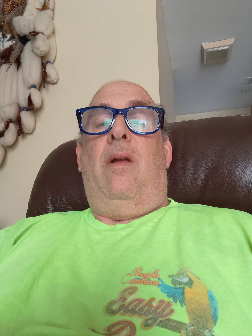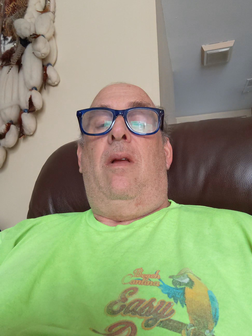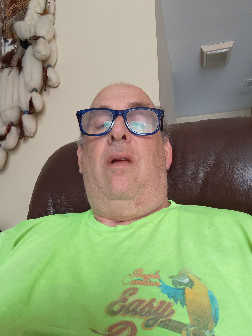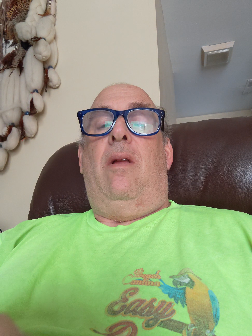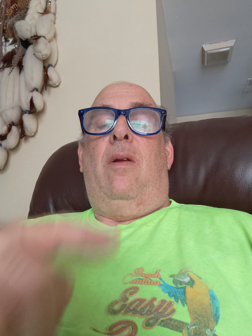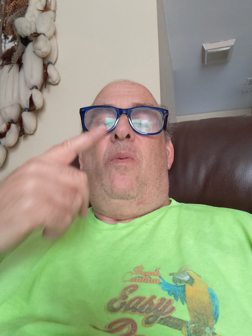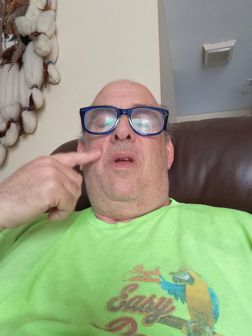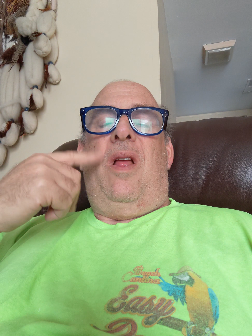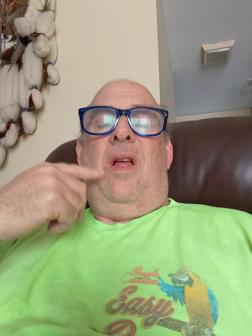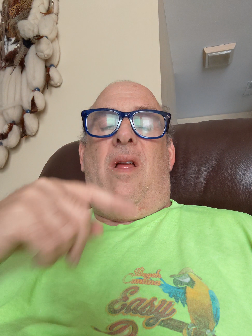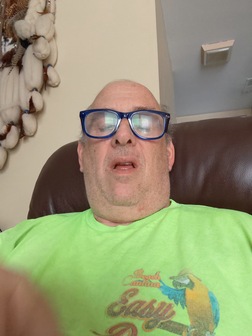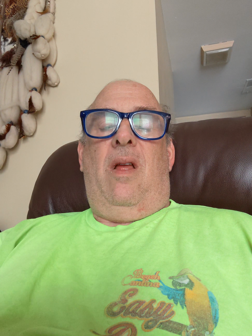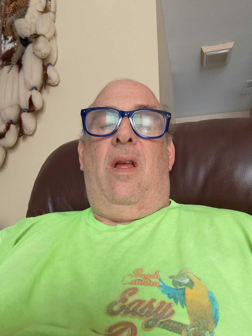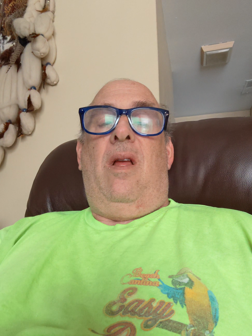cry